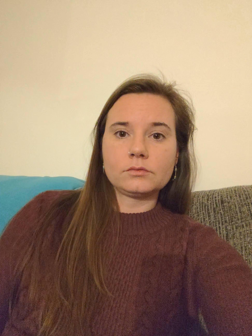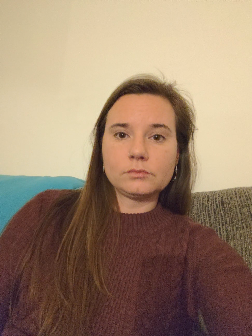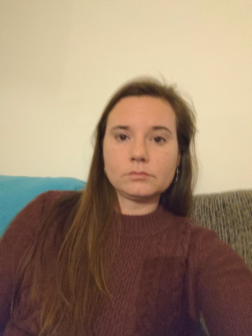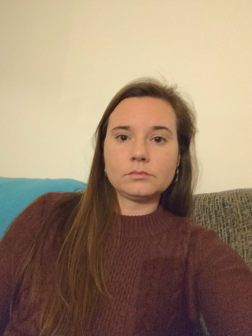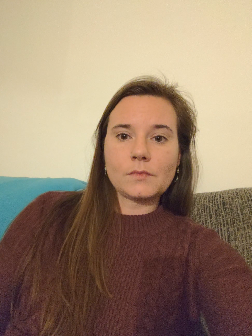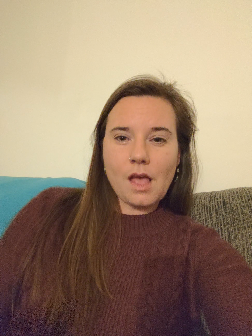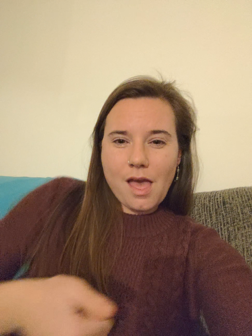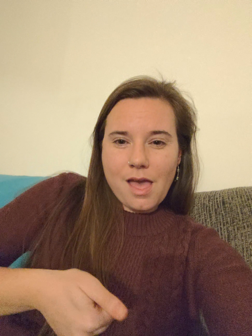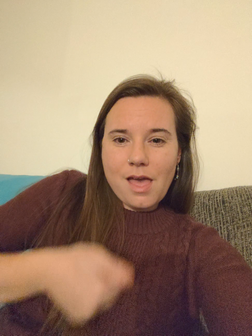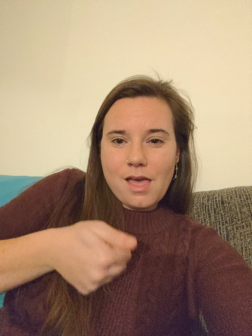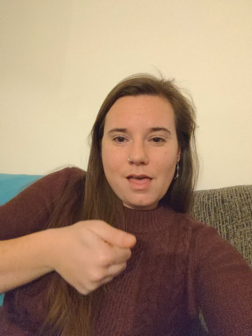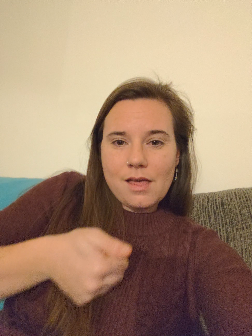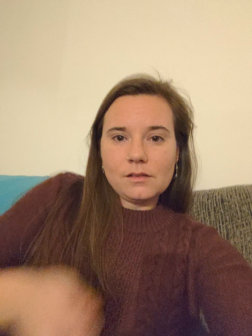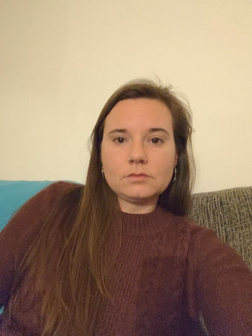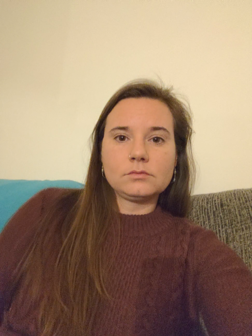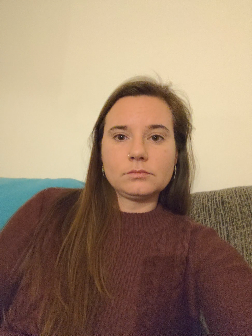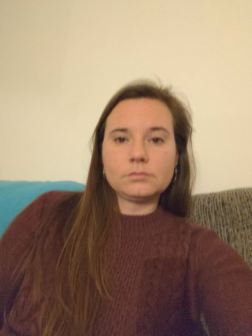hide